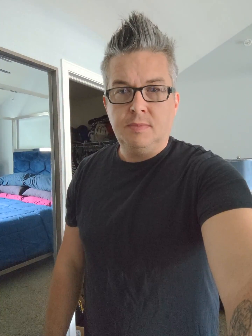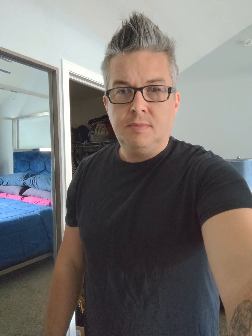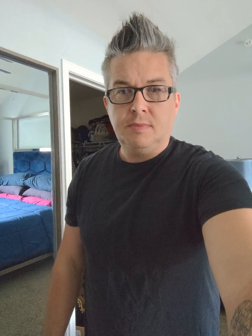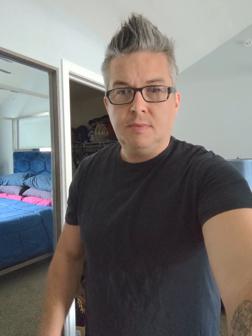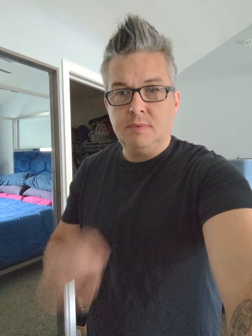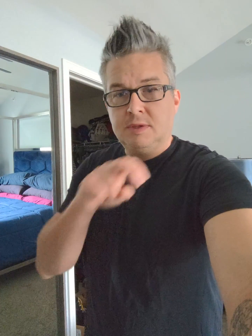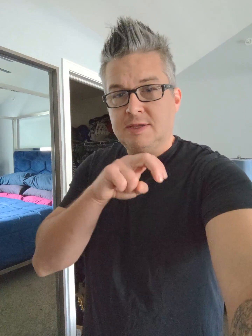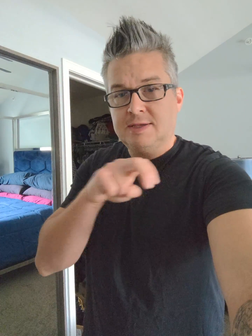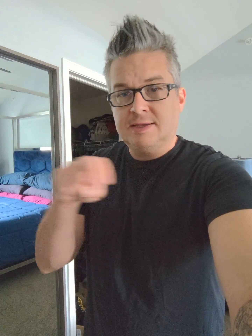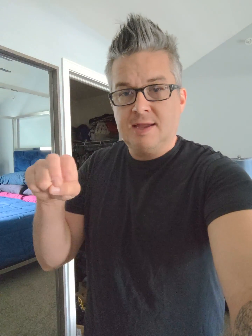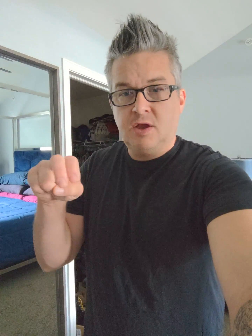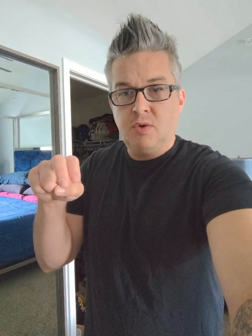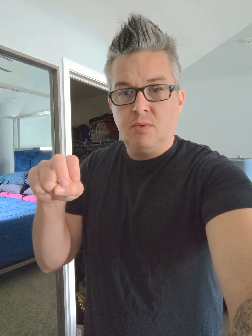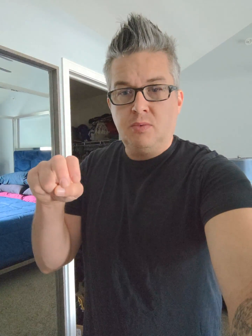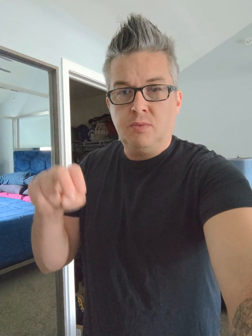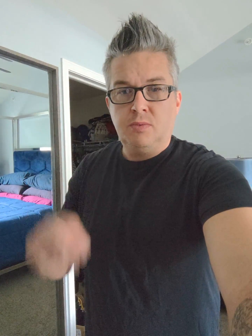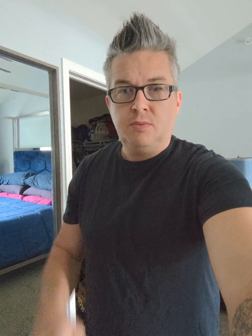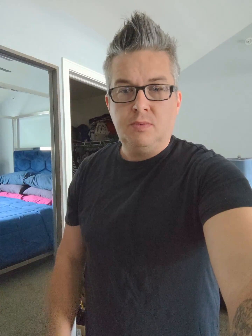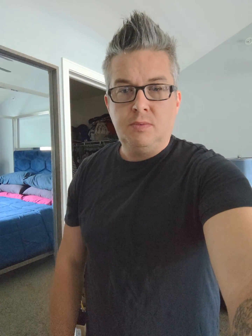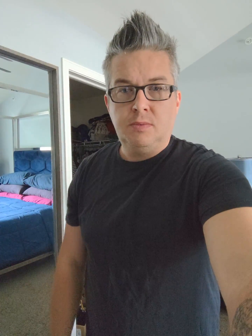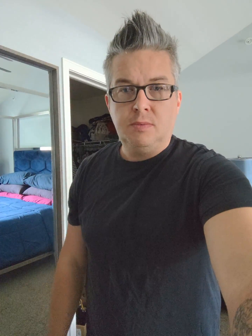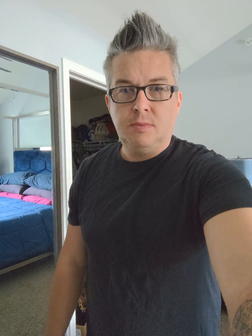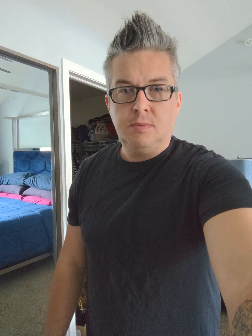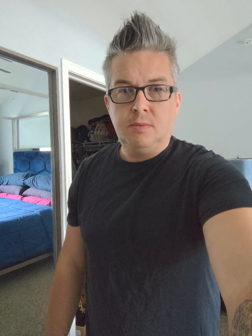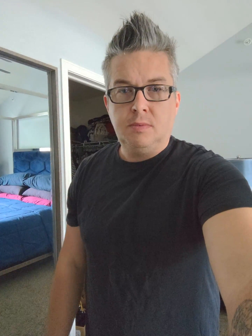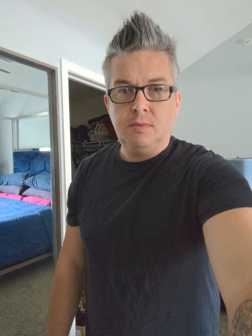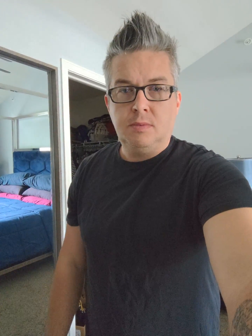couch